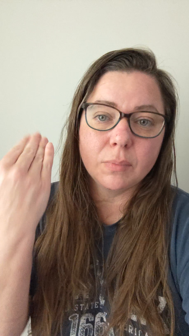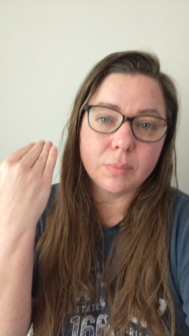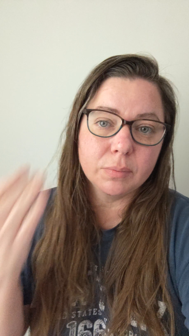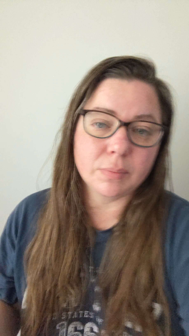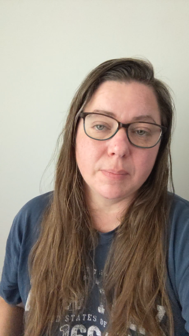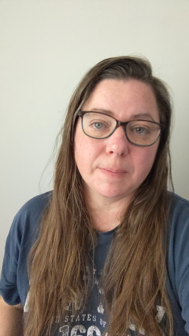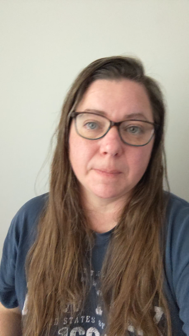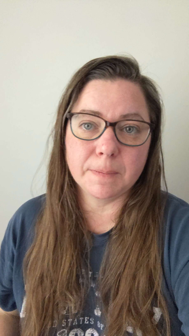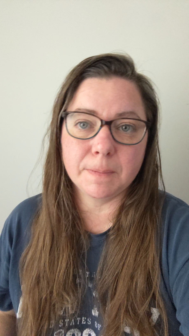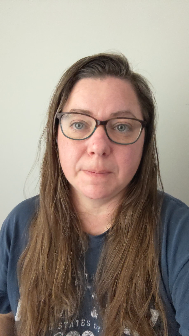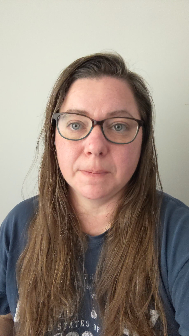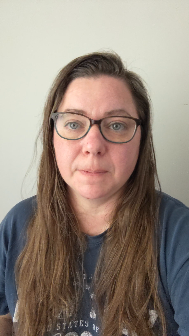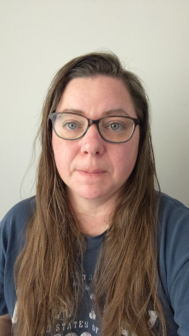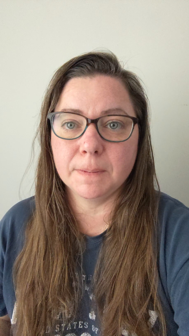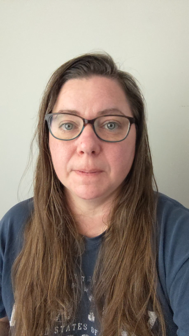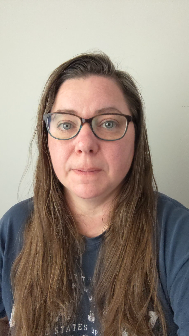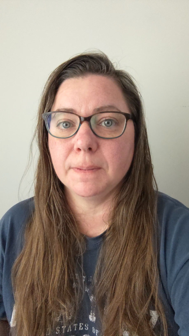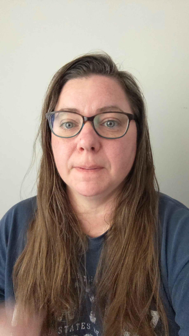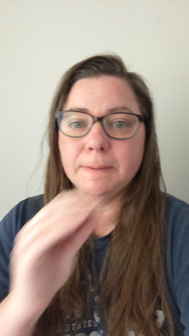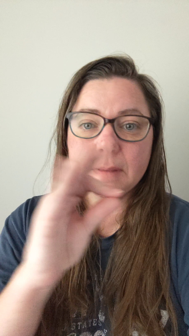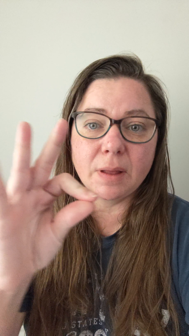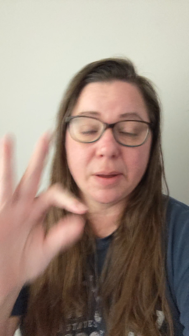off